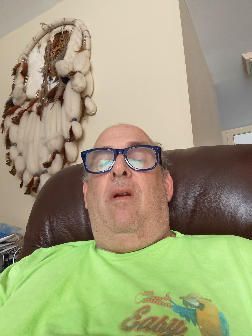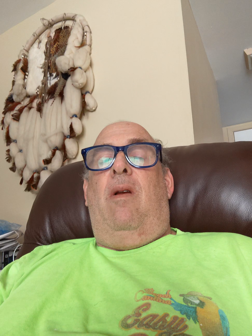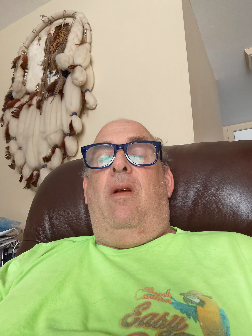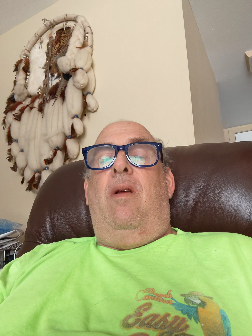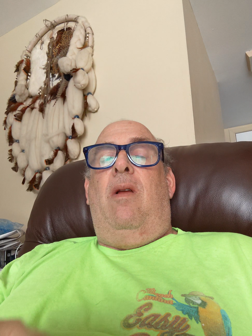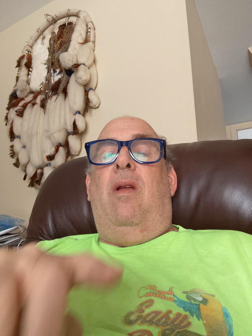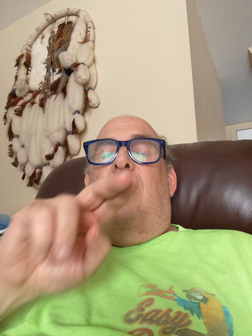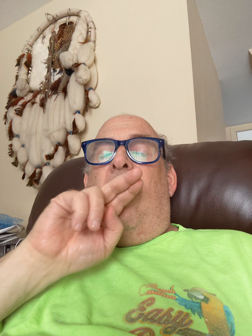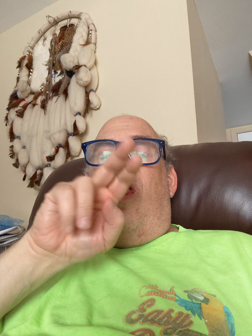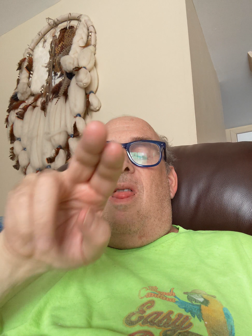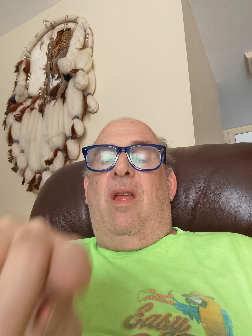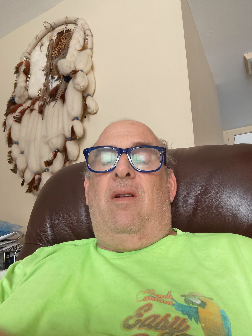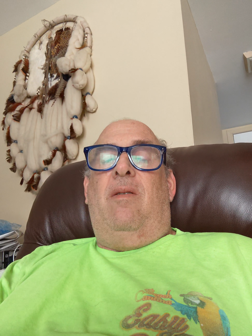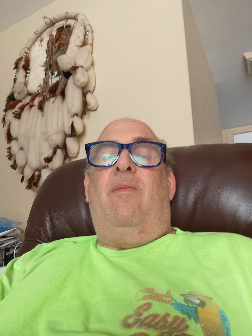tongue